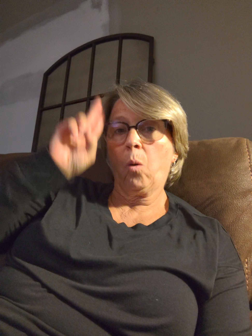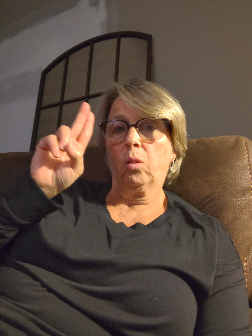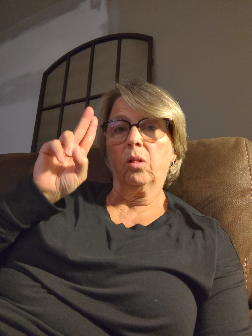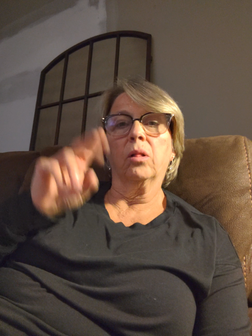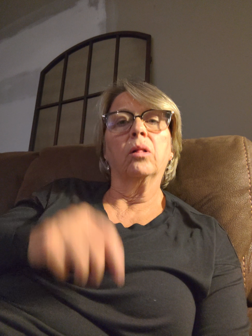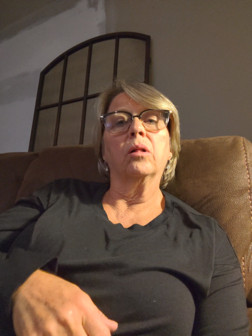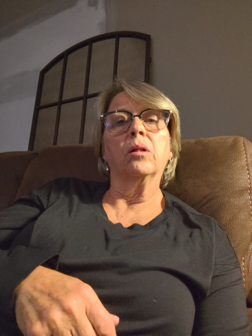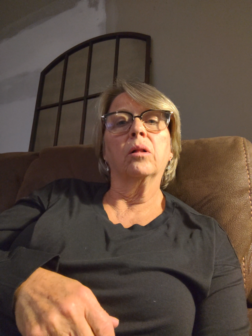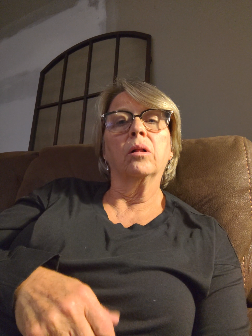uncle